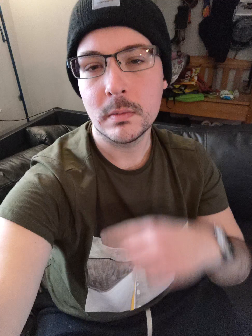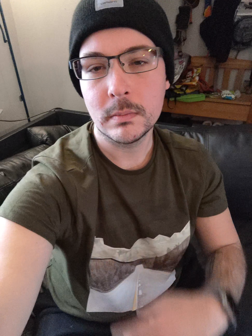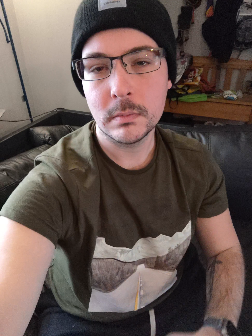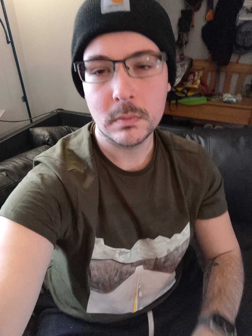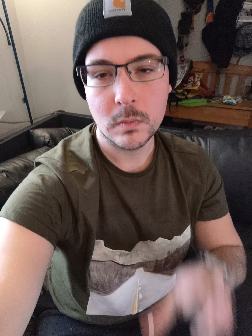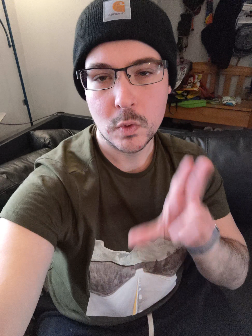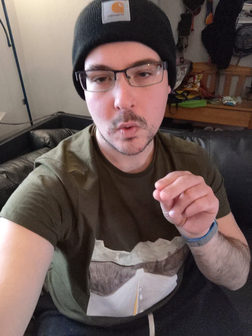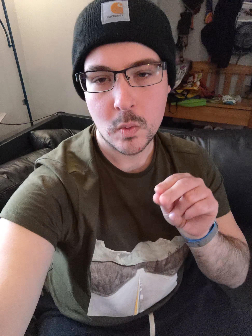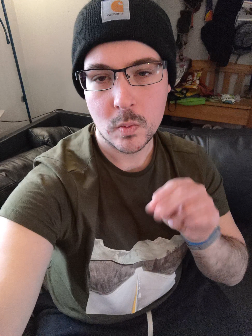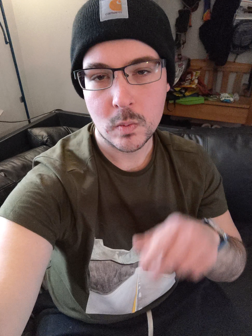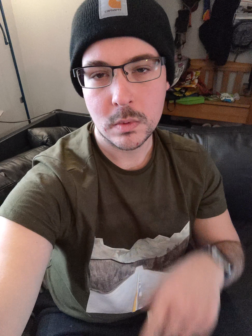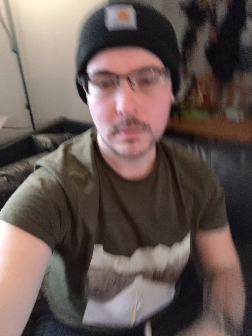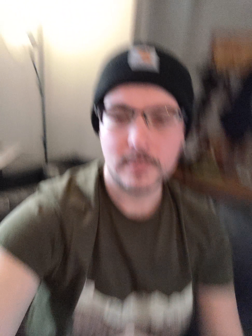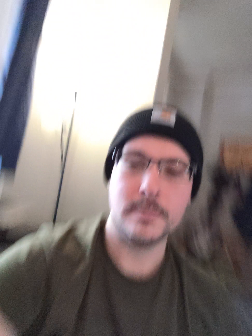no